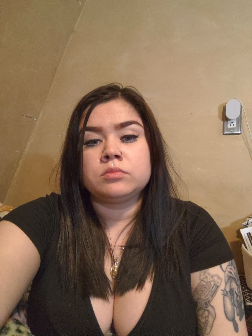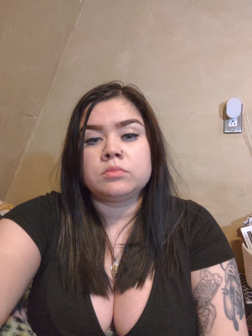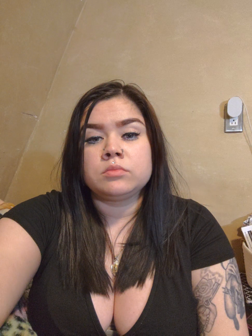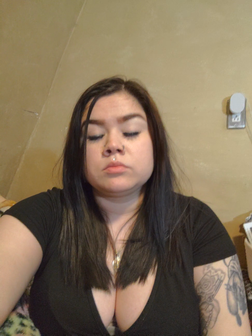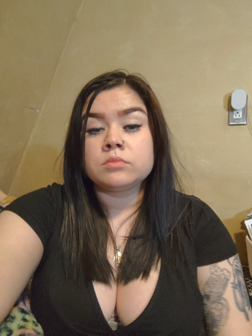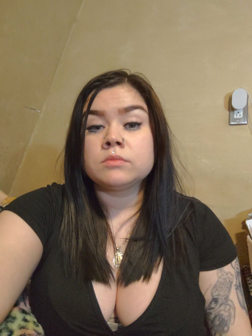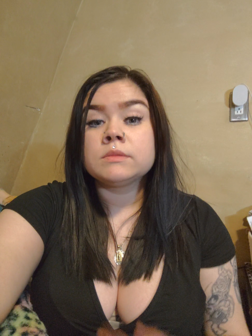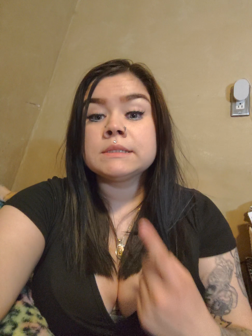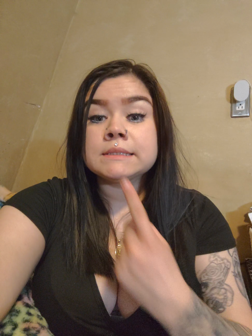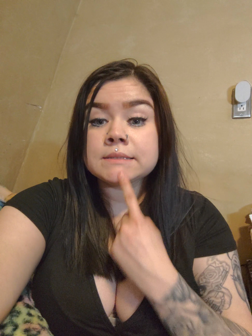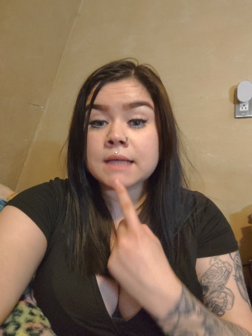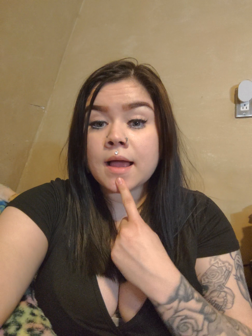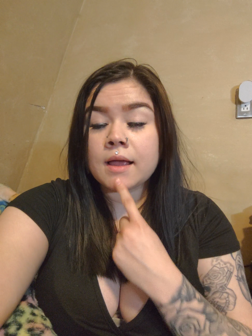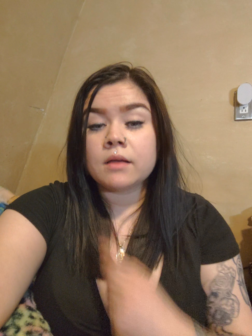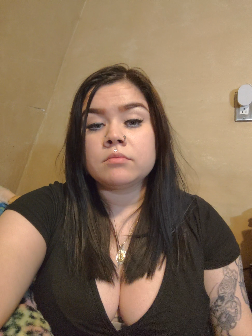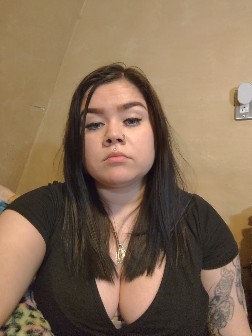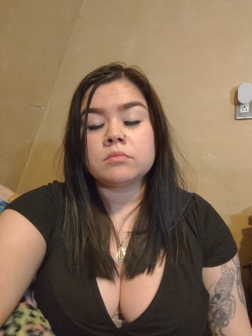say